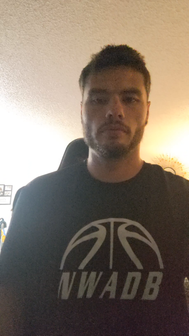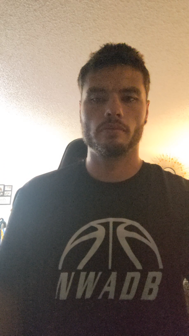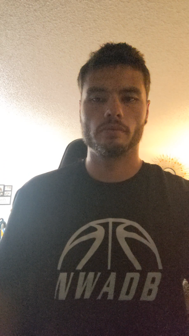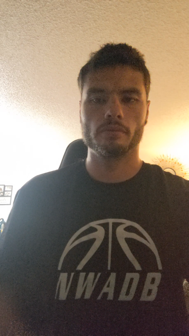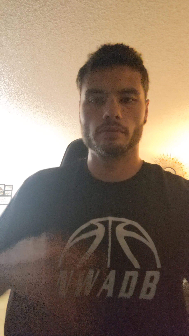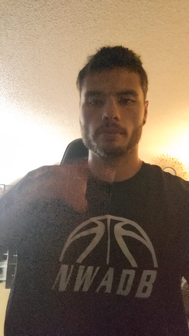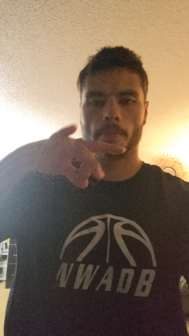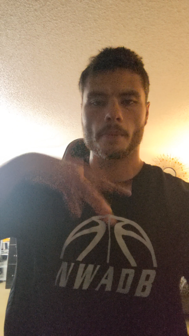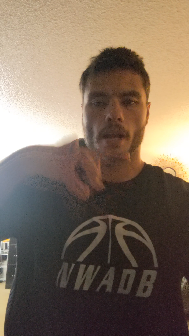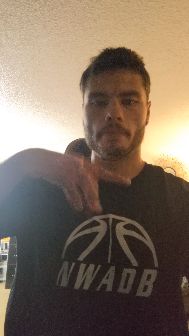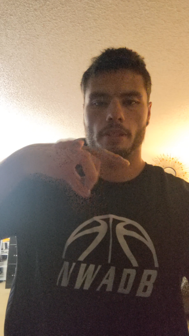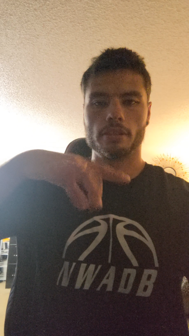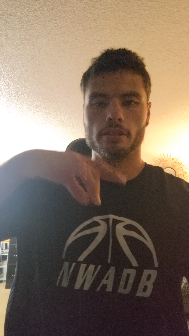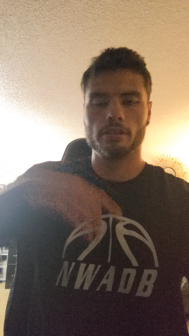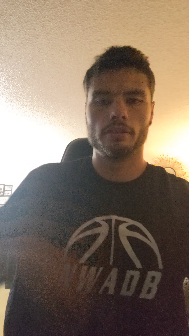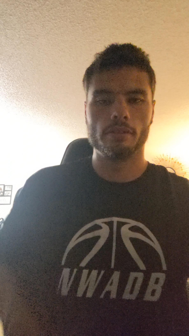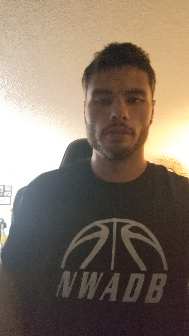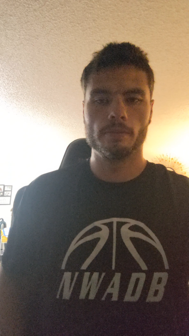pumpkin